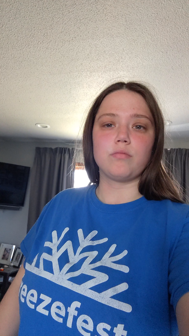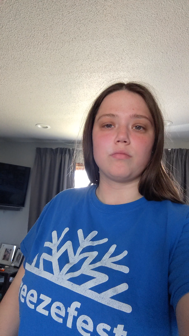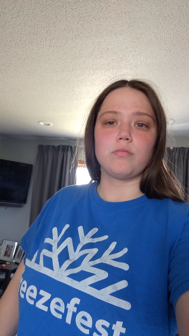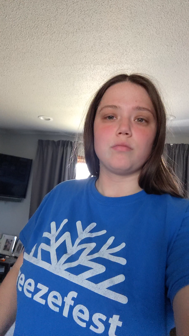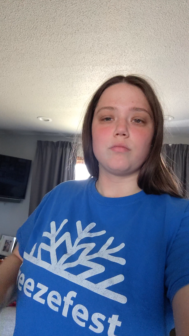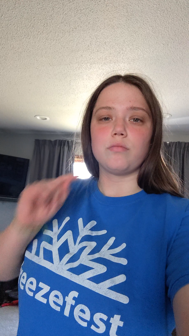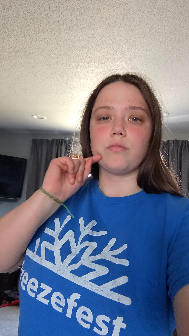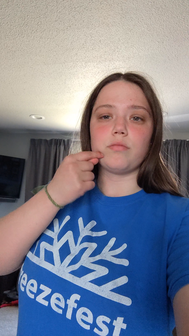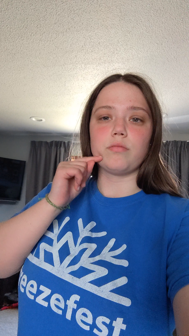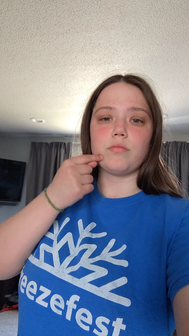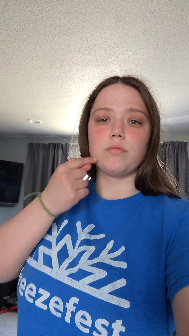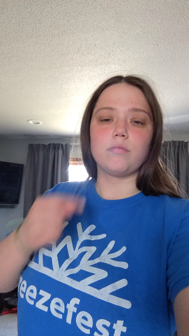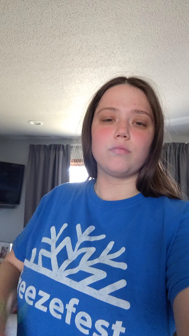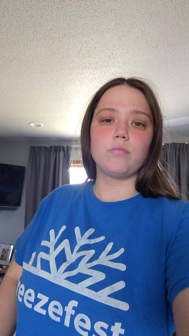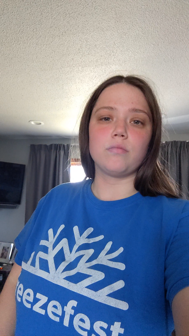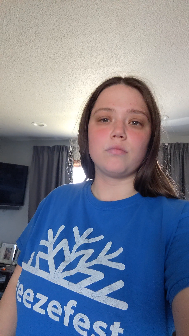candy